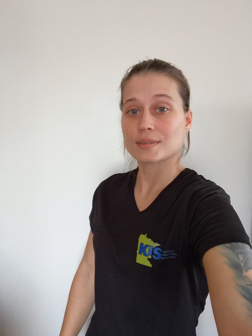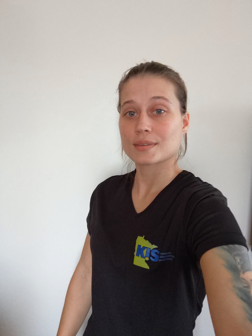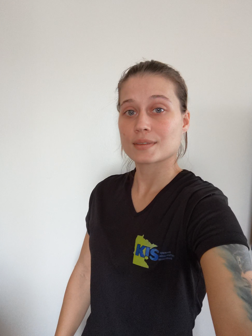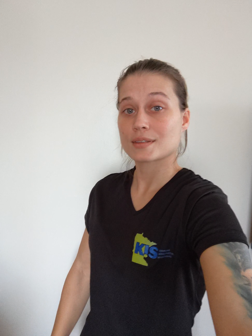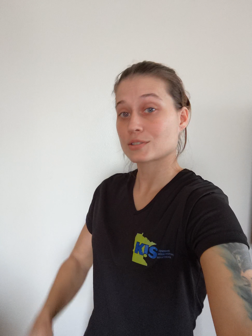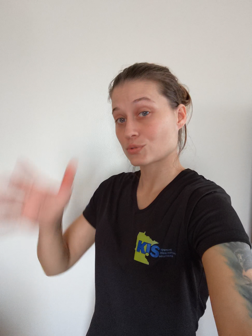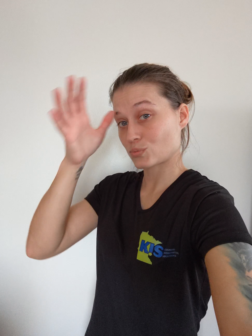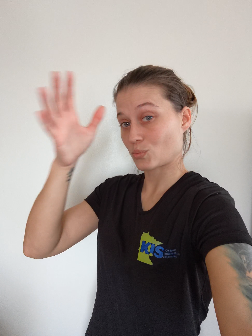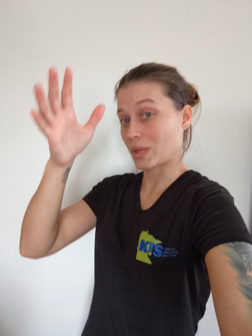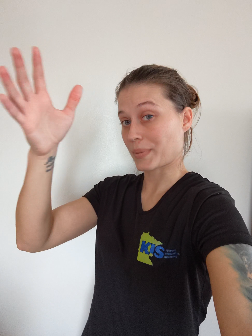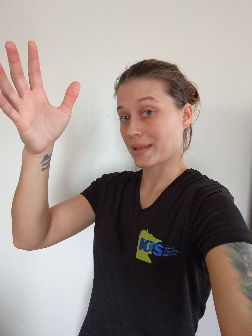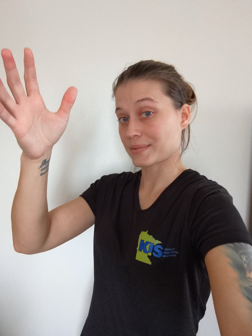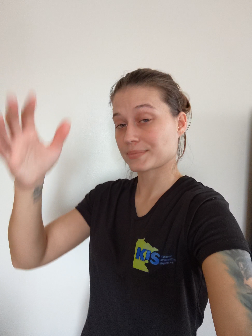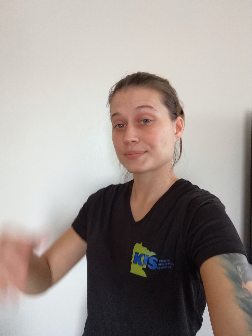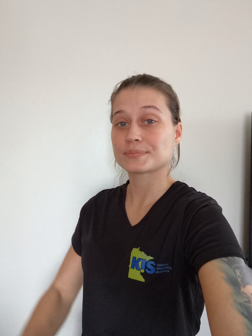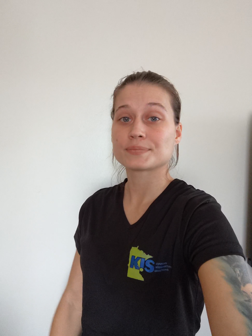grandpa